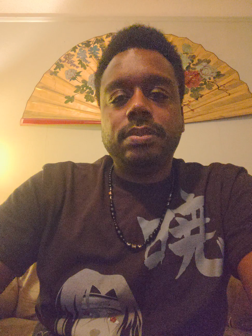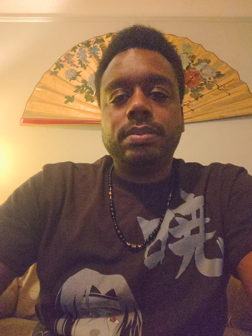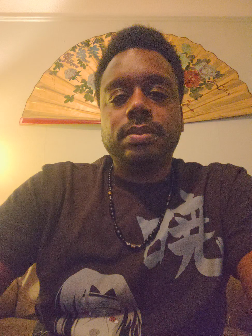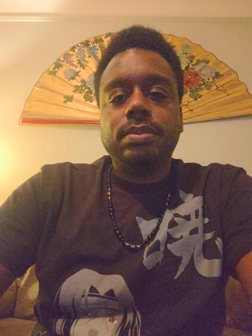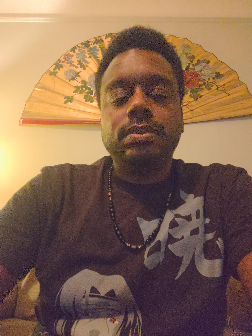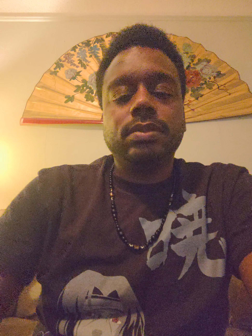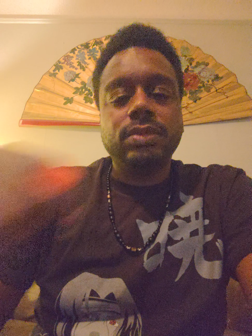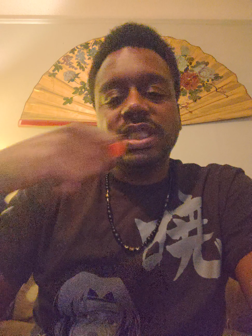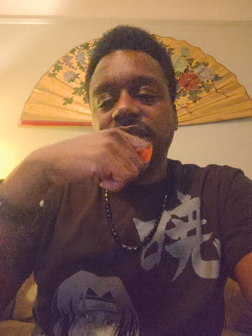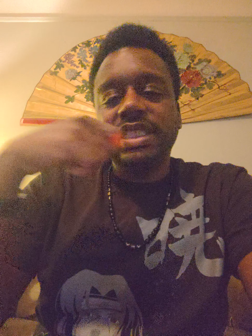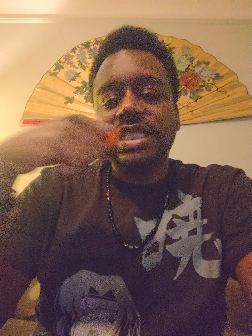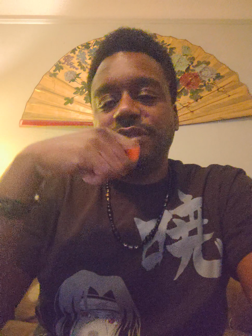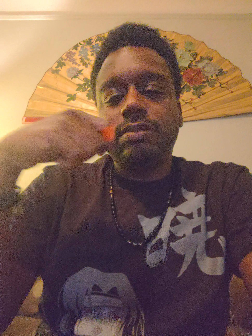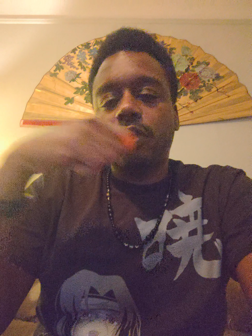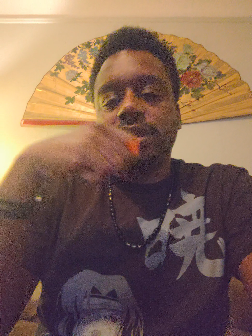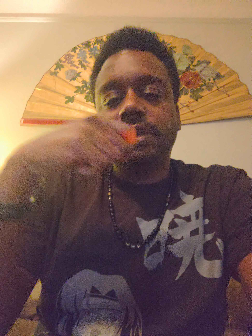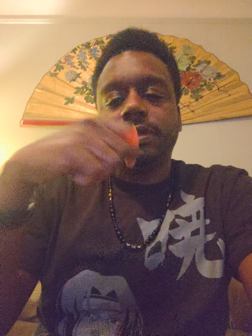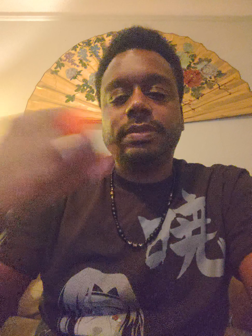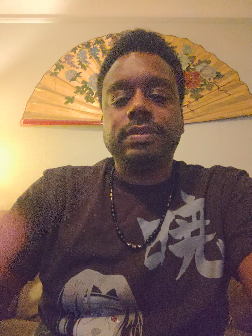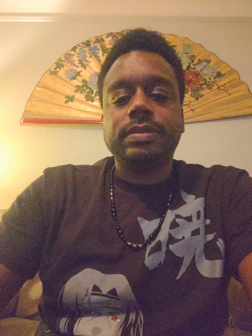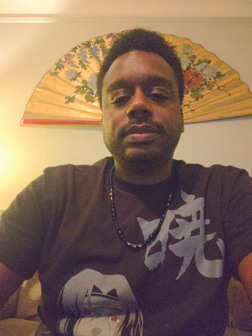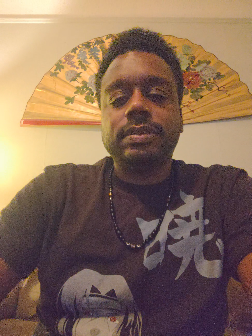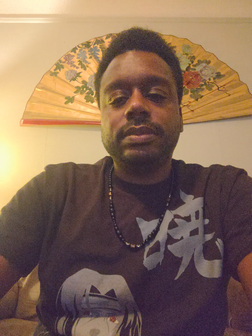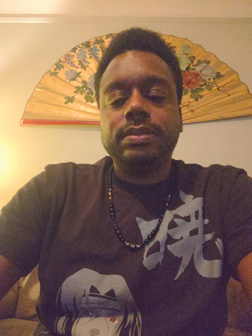toothbrush